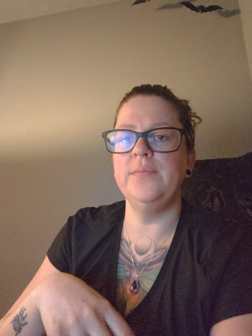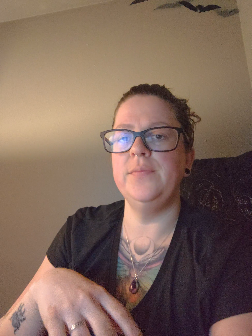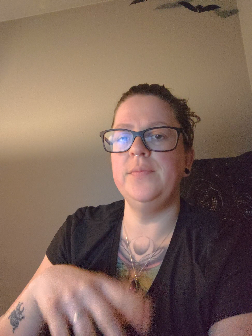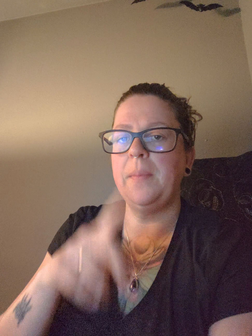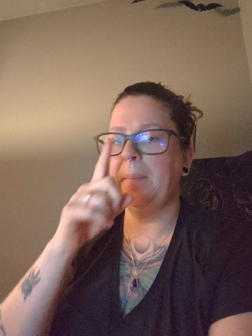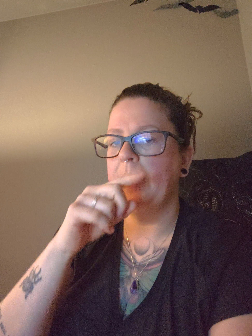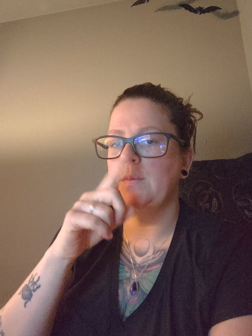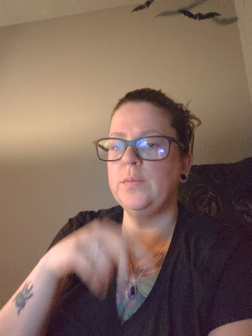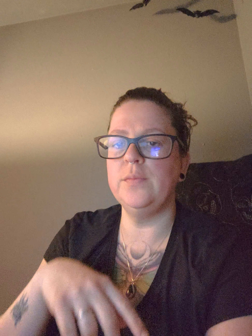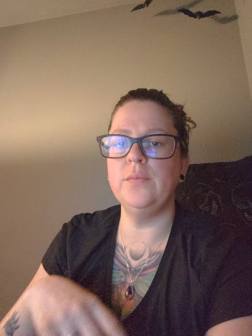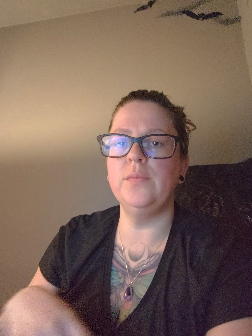mouse